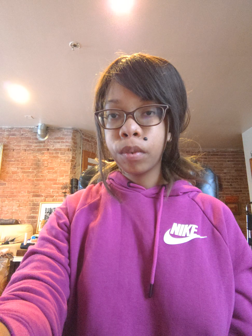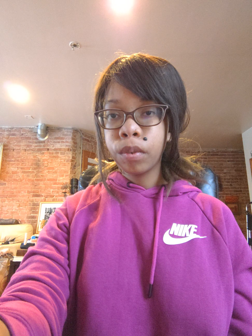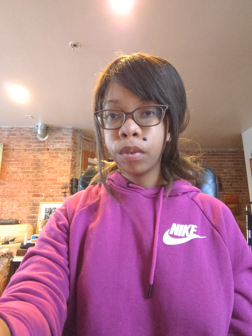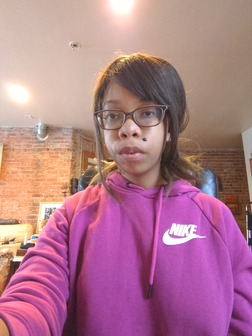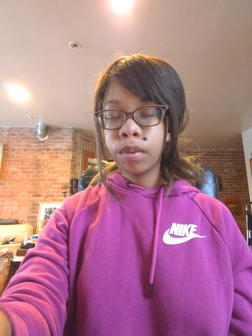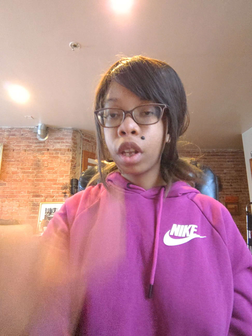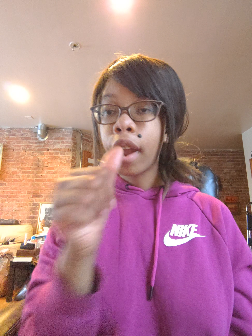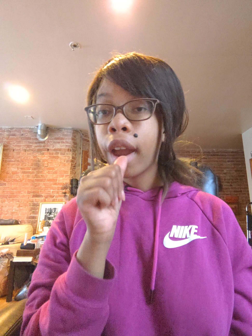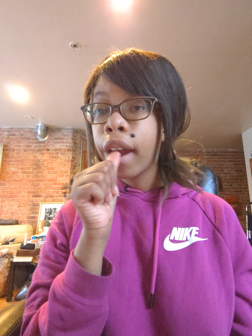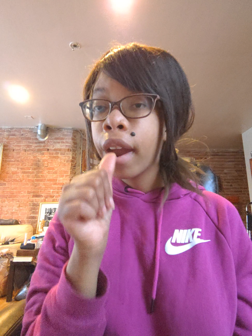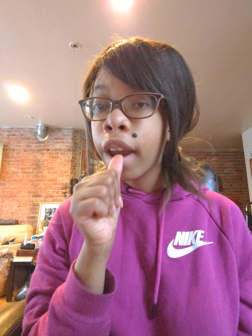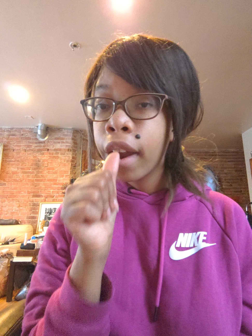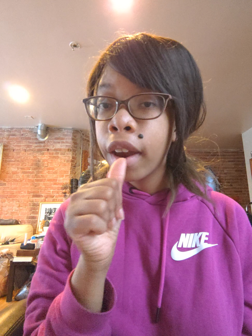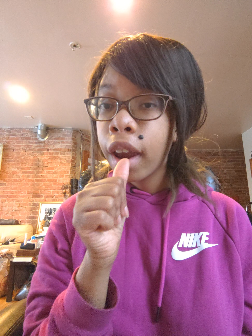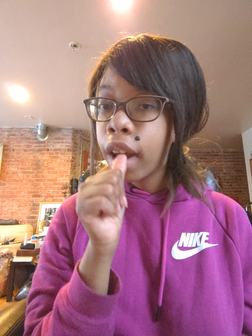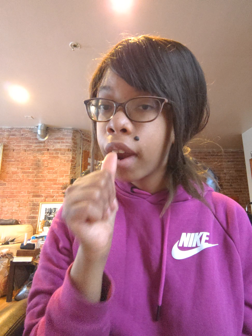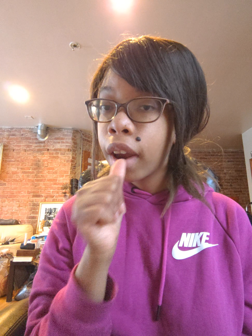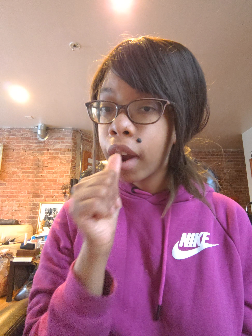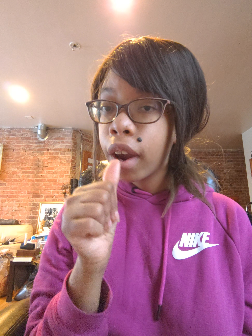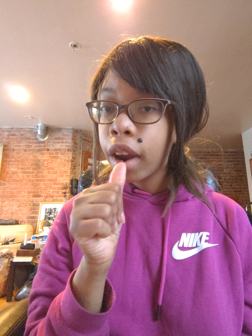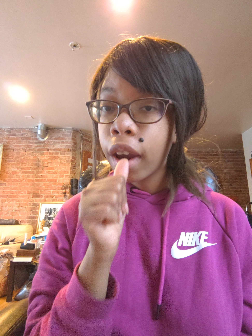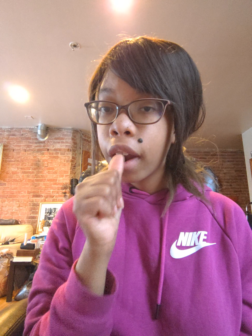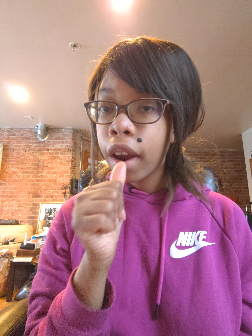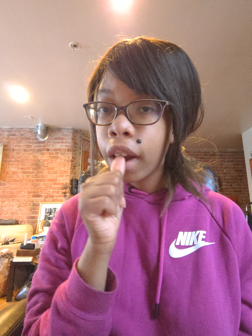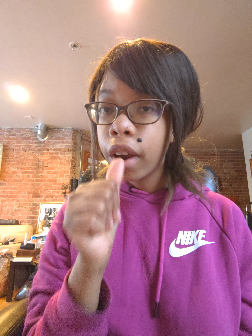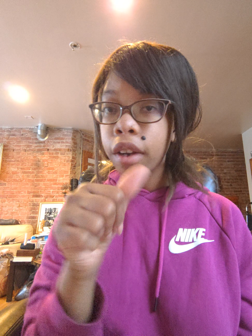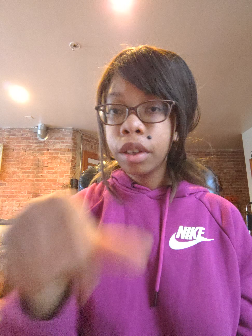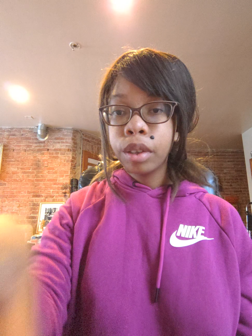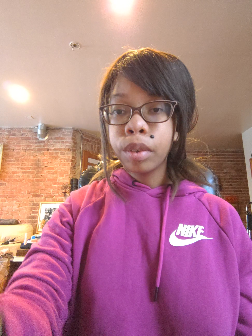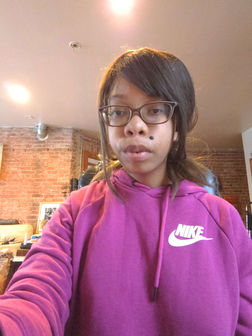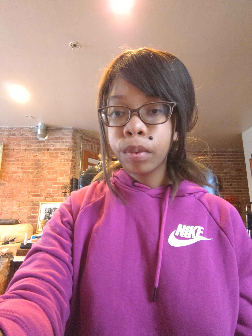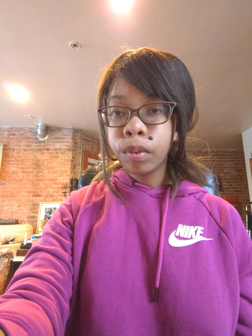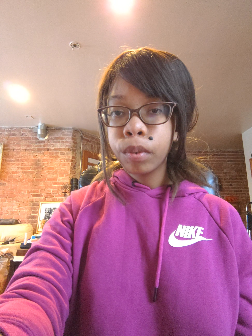nuts